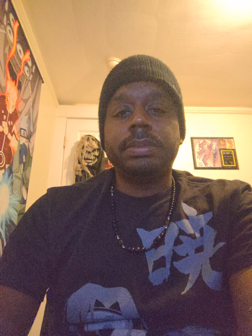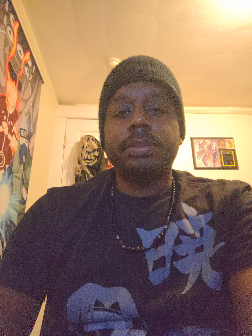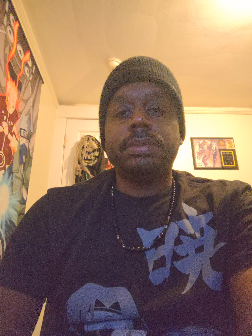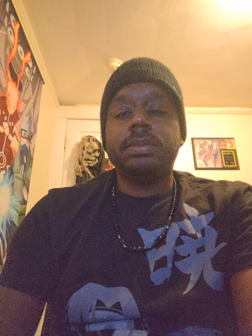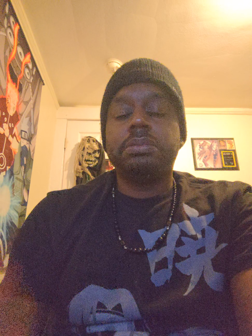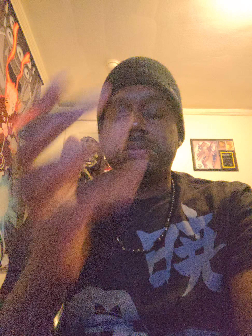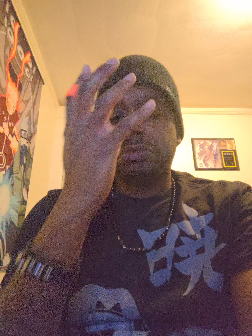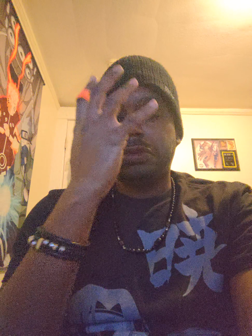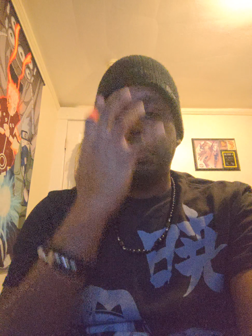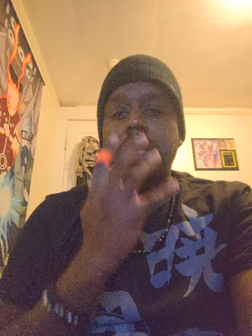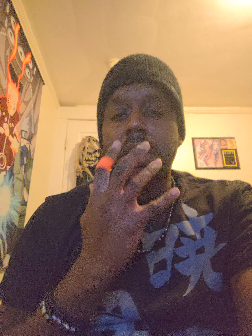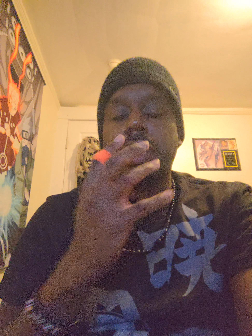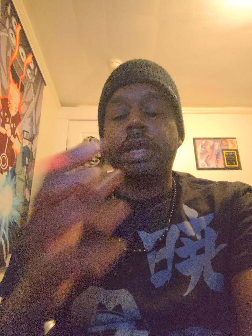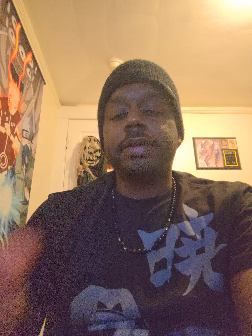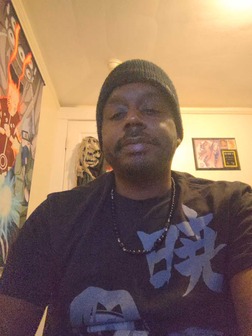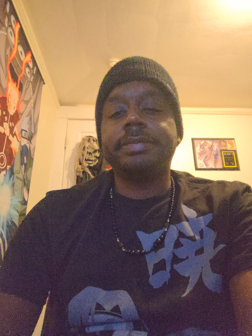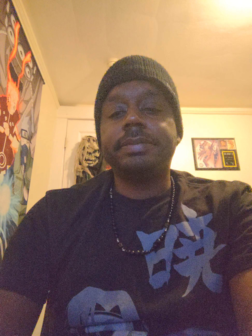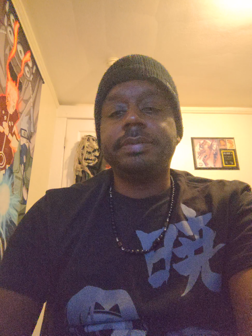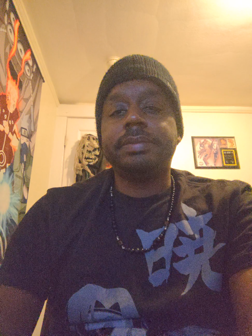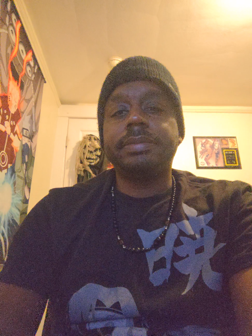sad